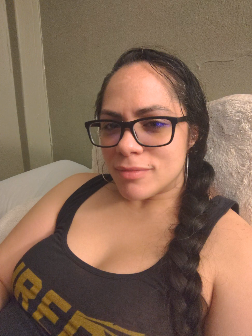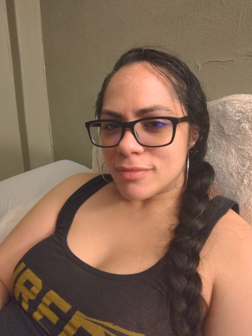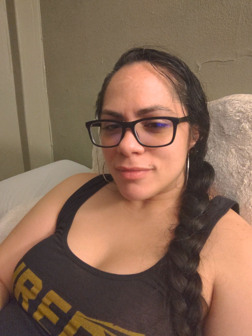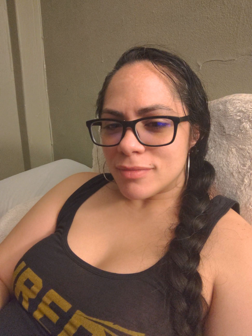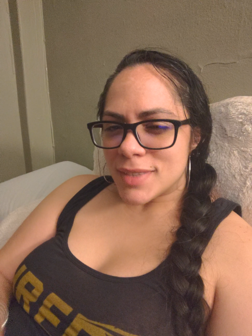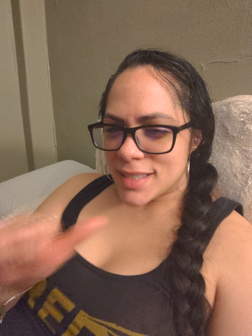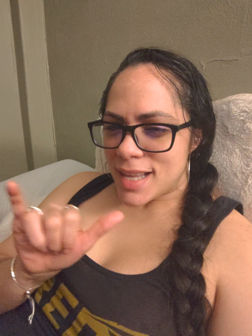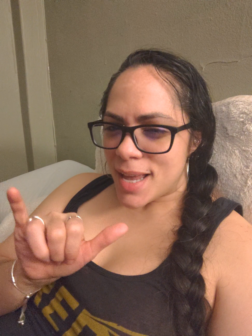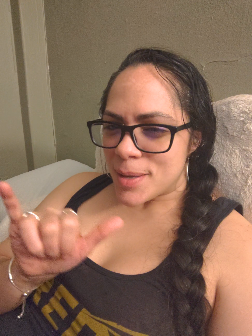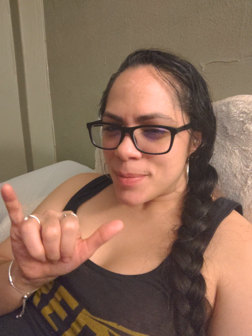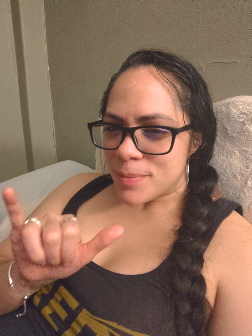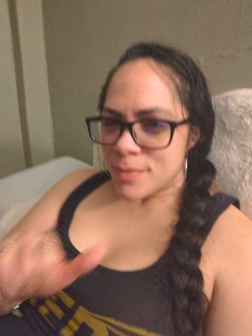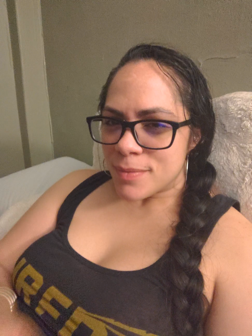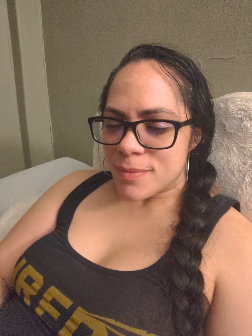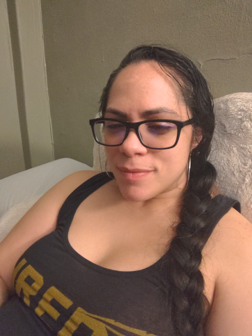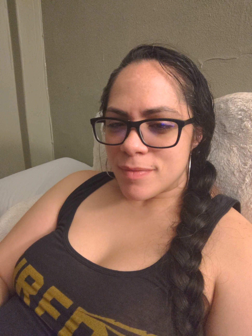same